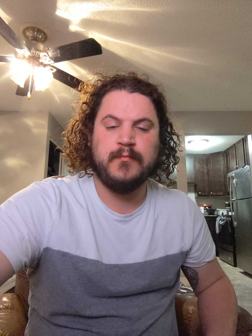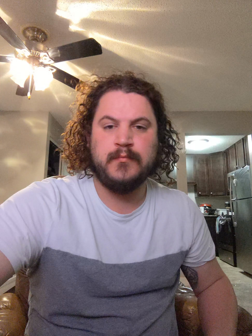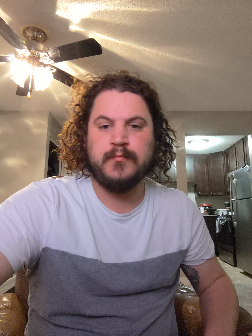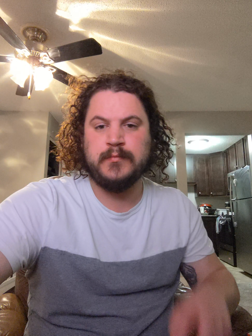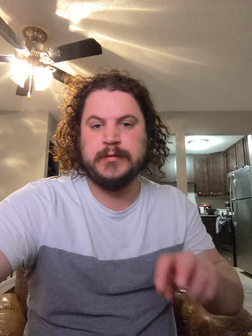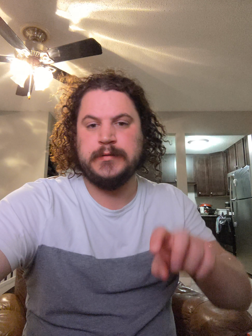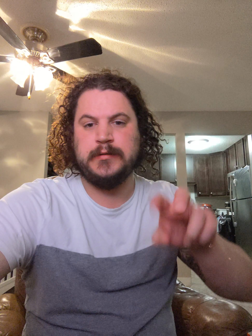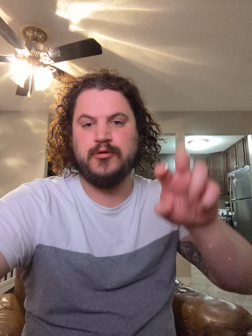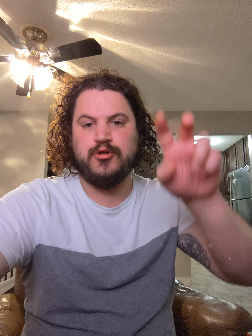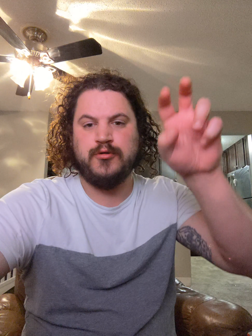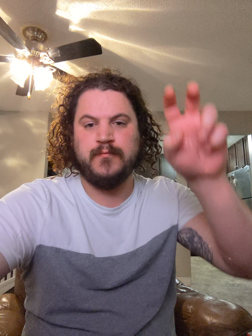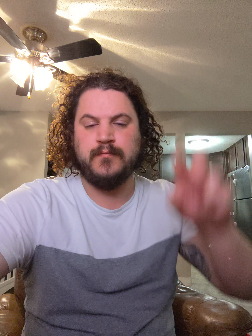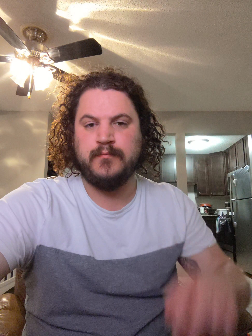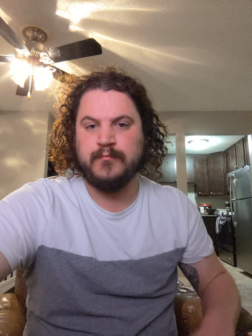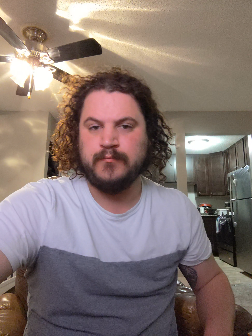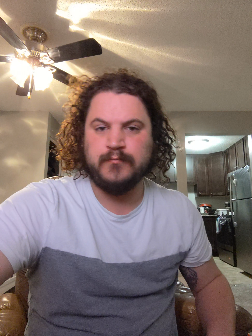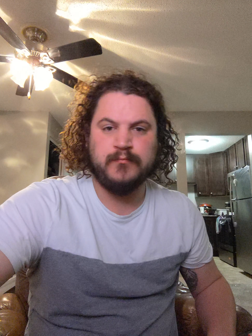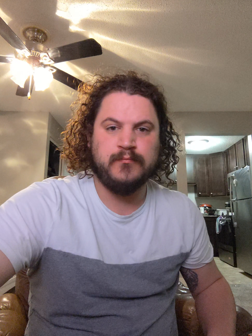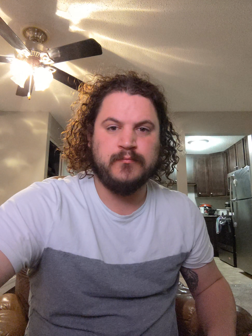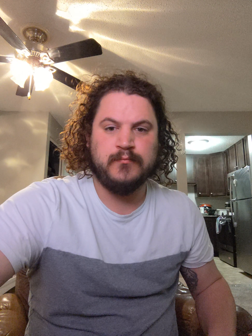stairs